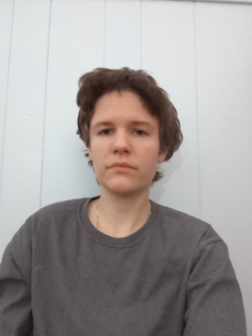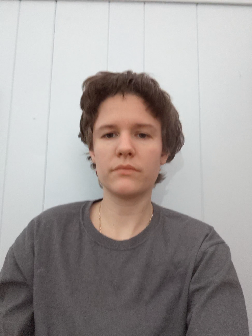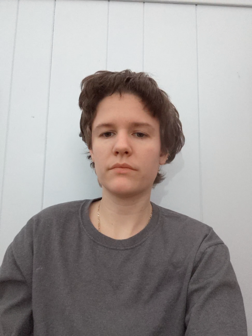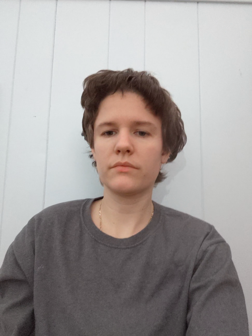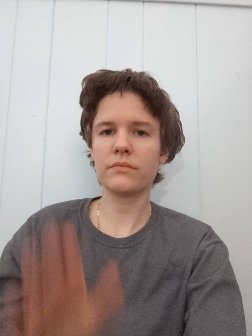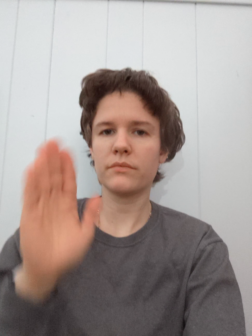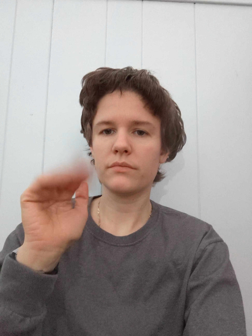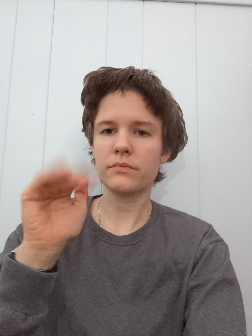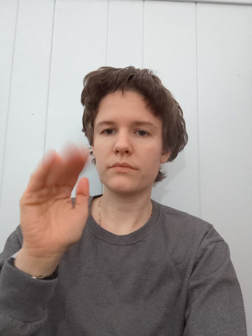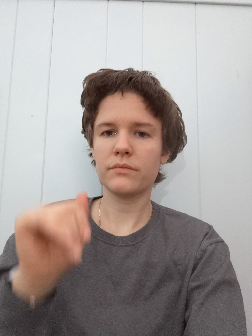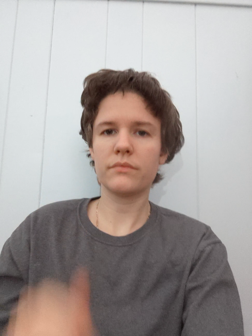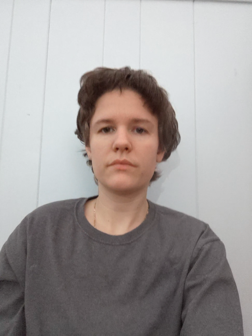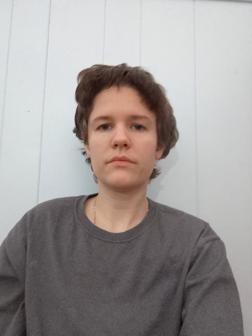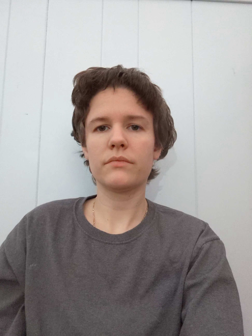bye